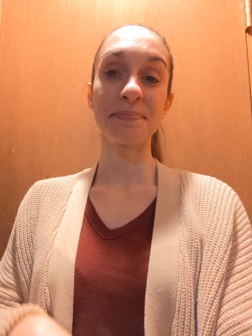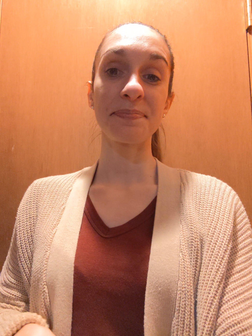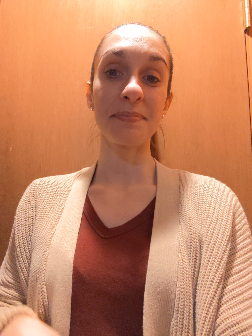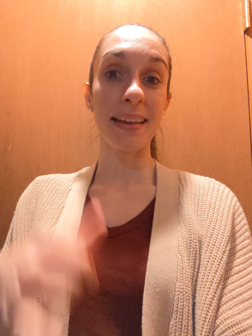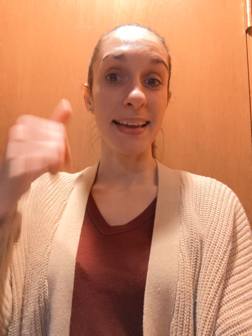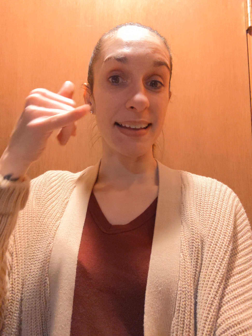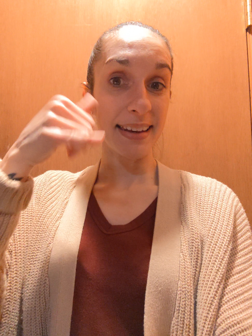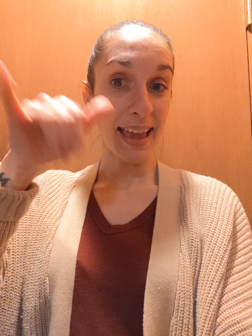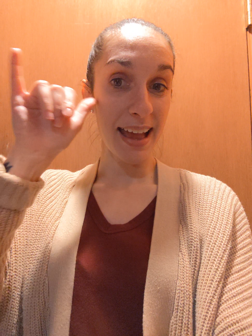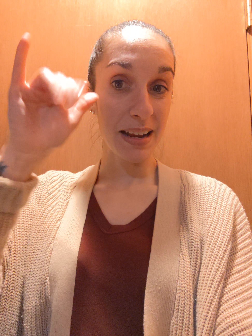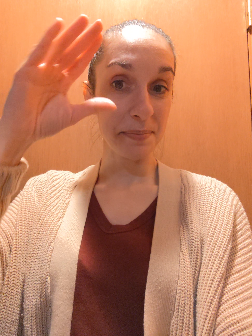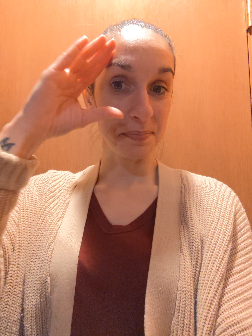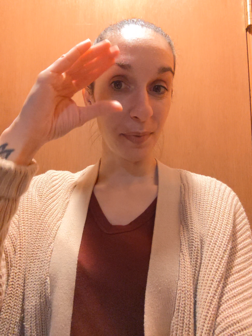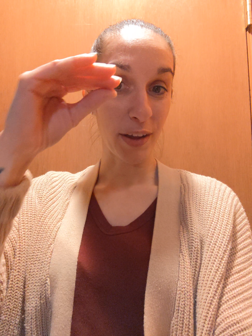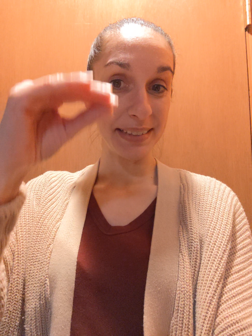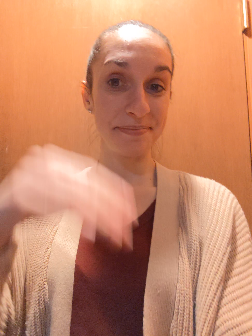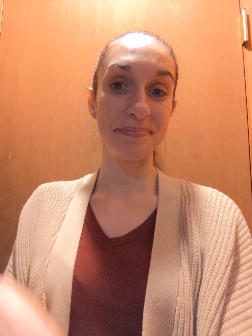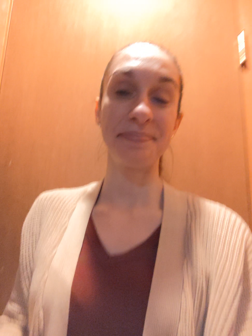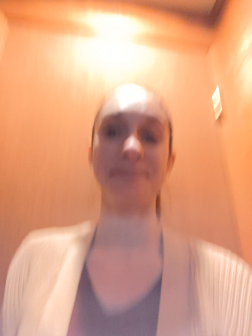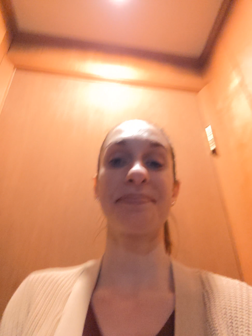cowboy